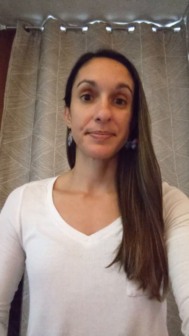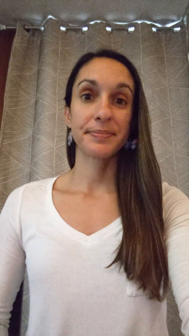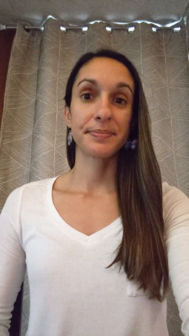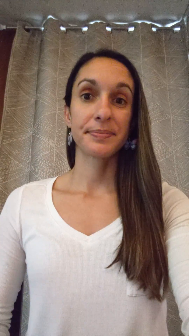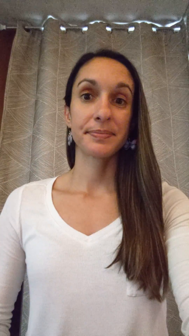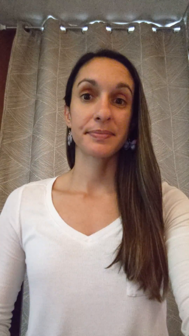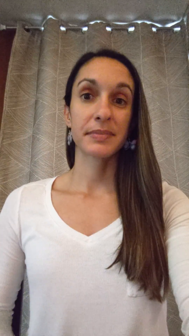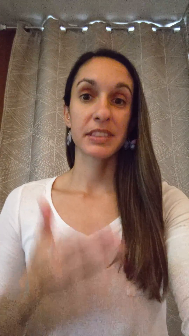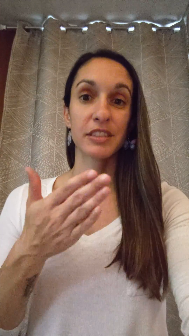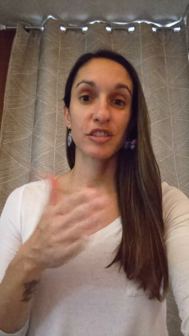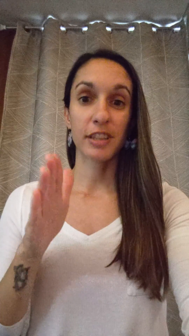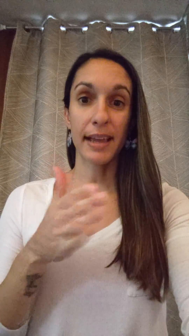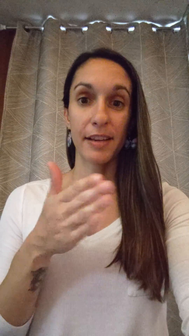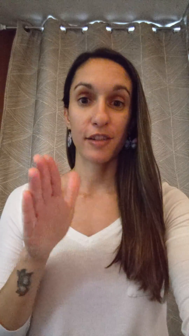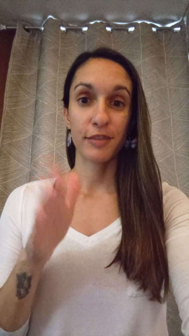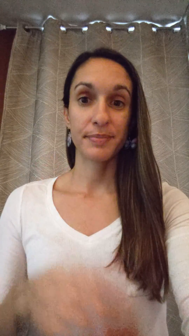share